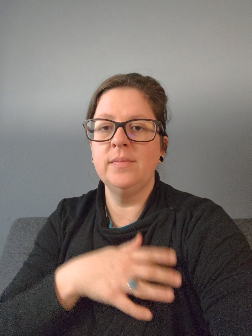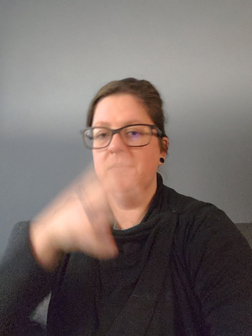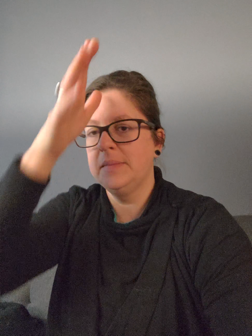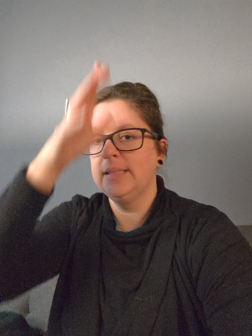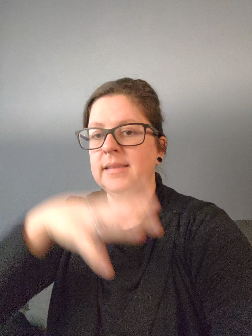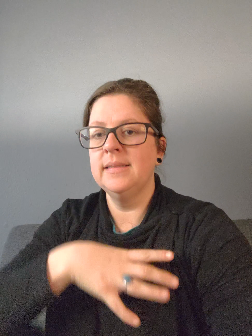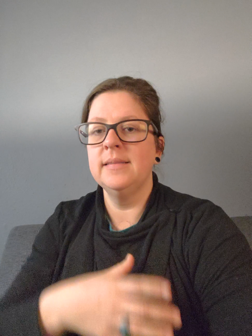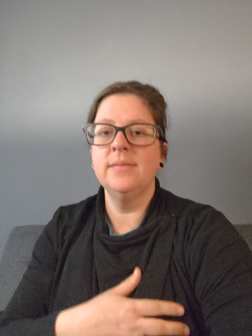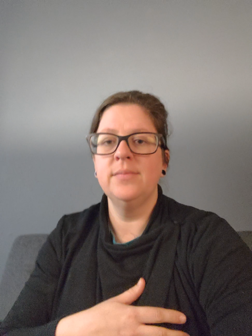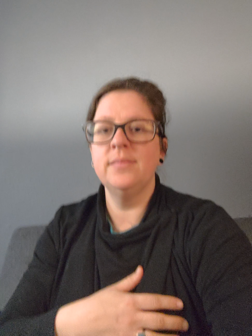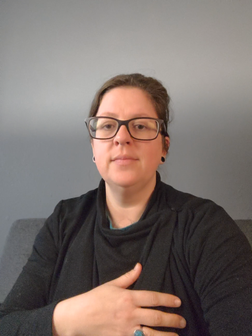man